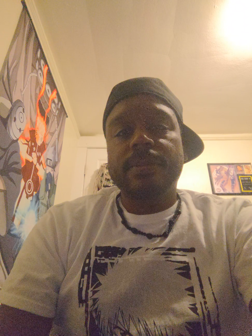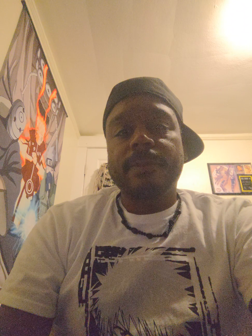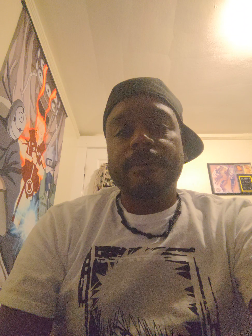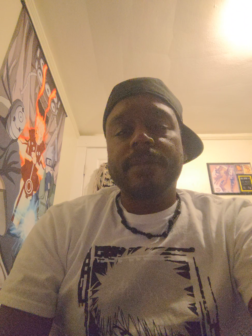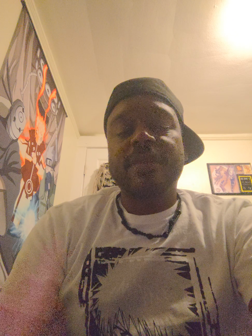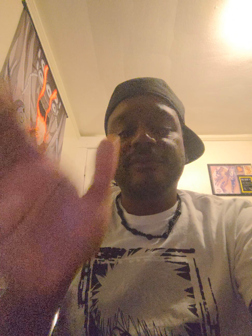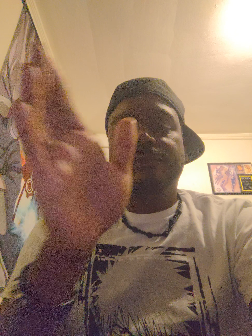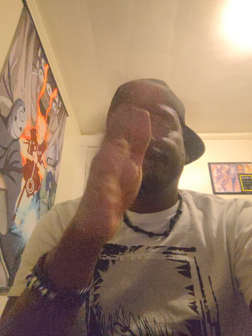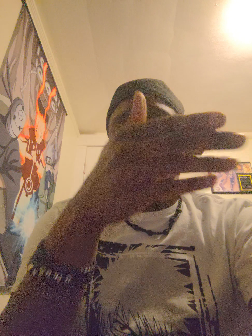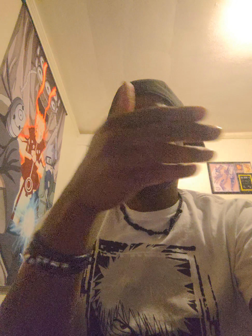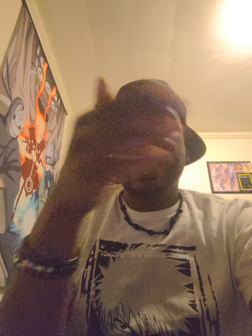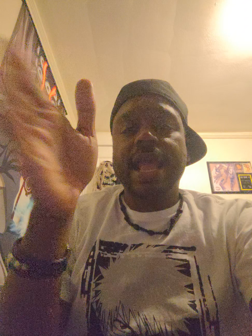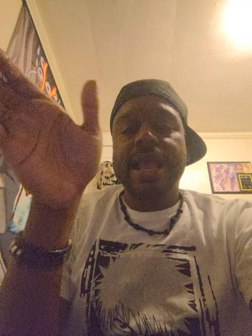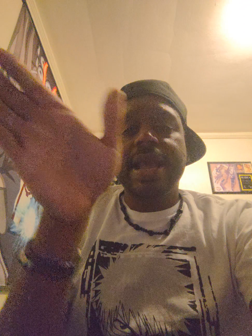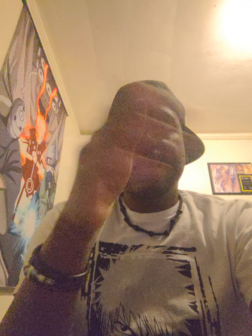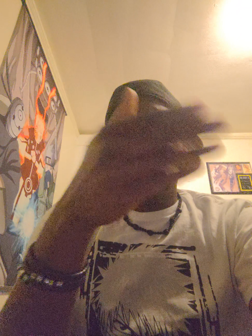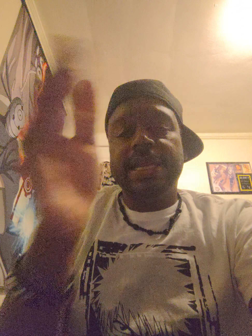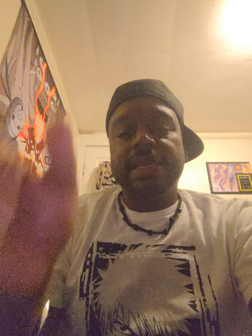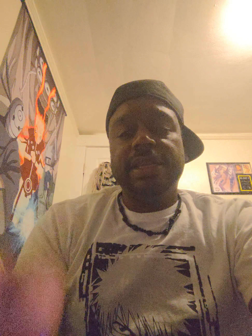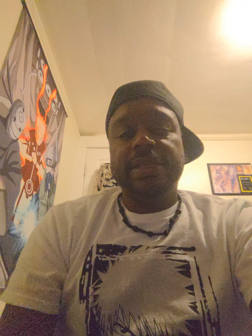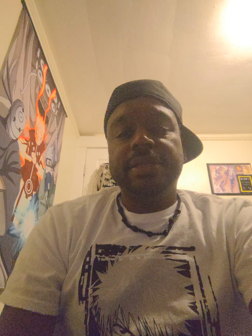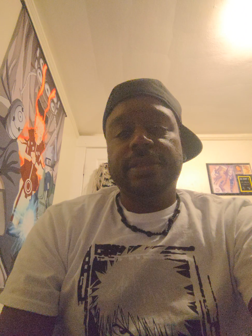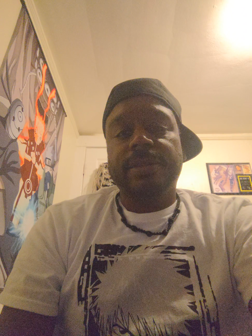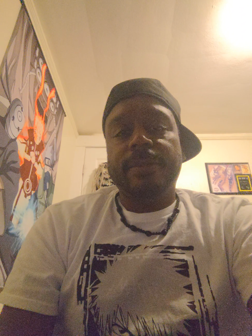flag